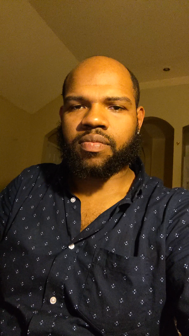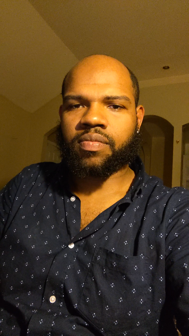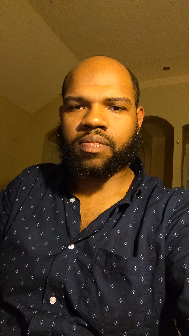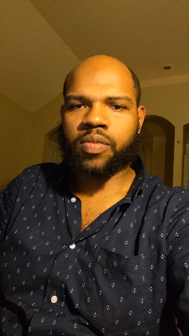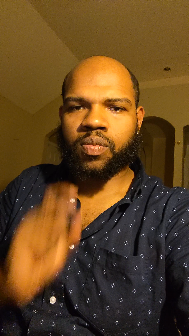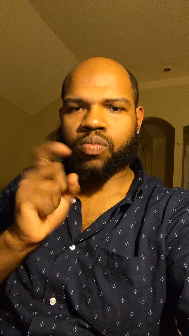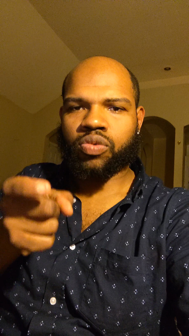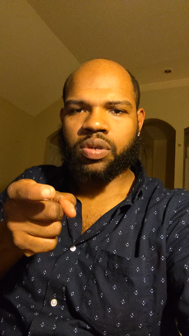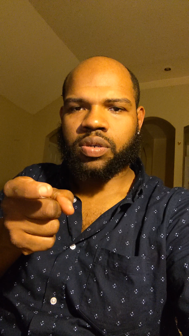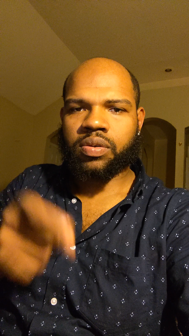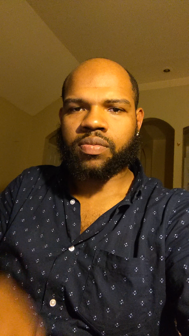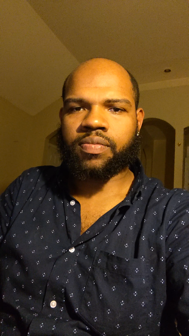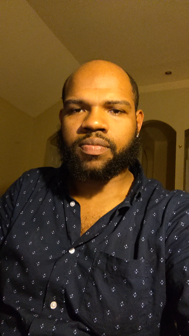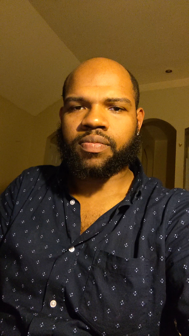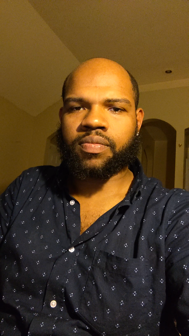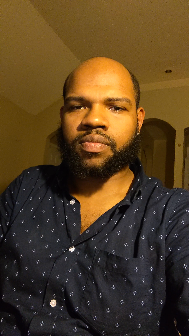present